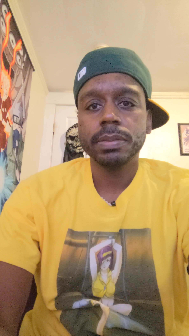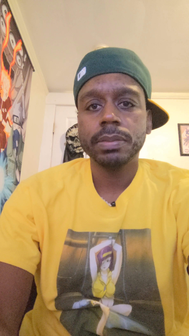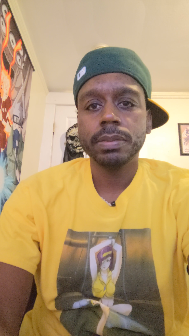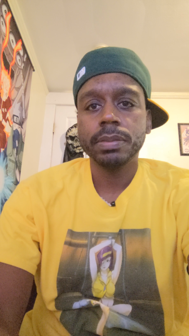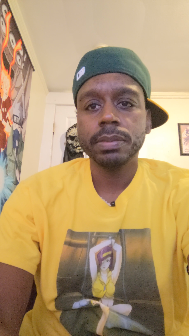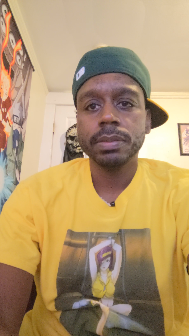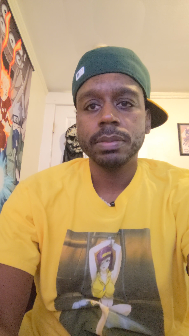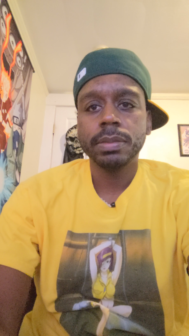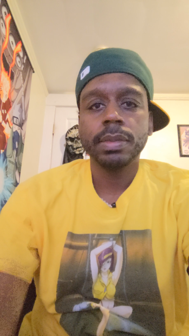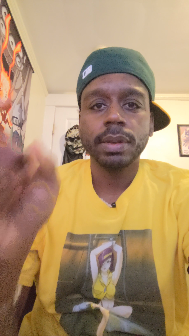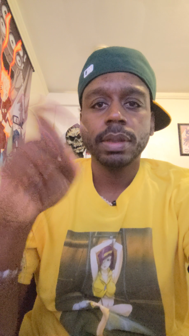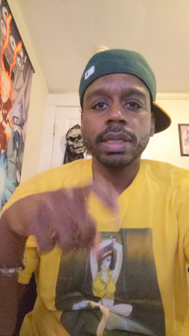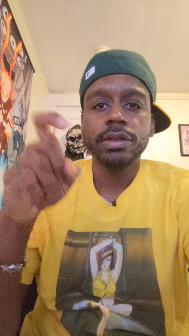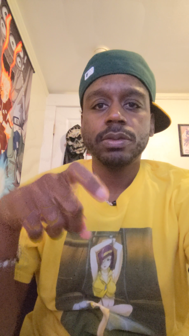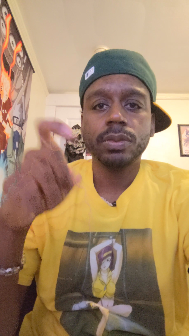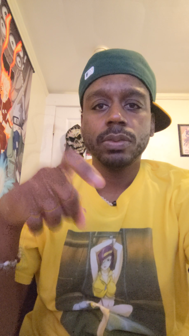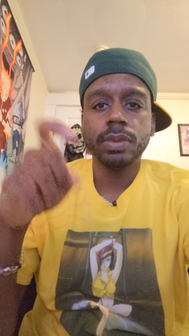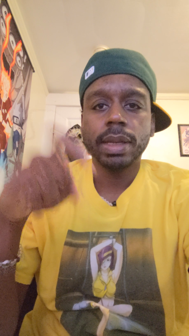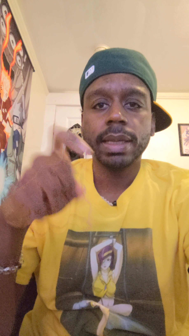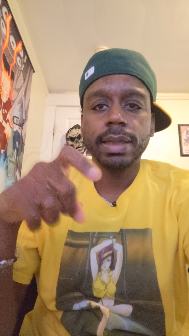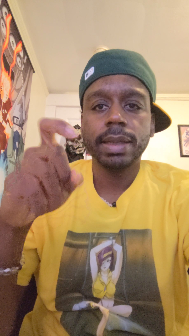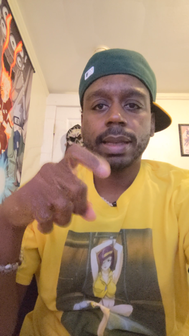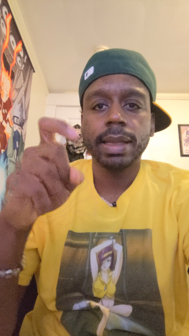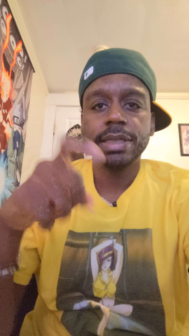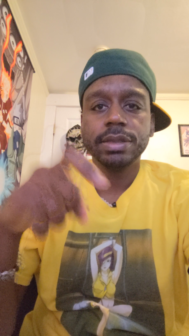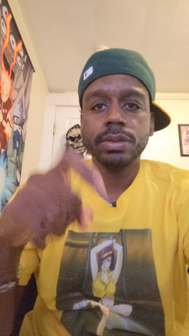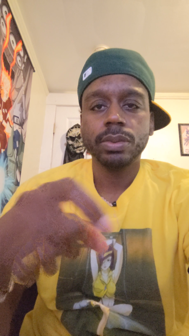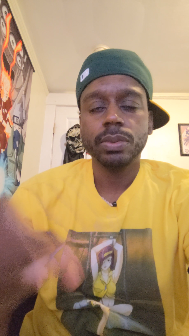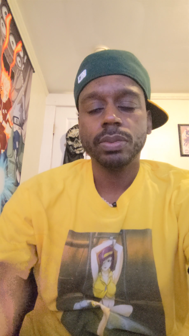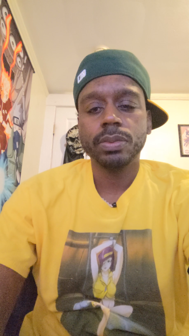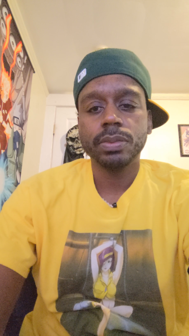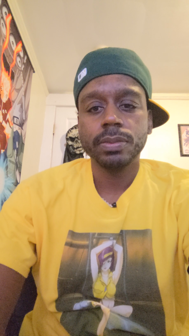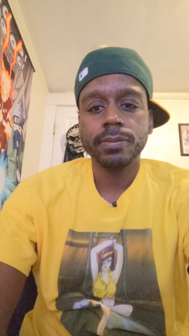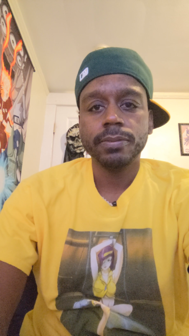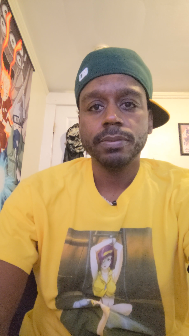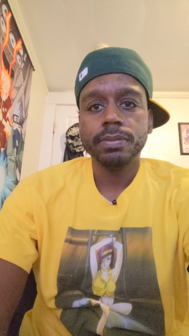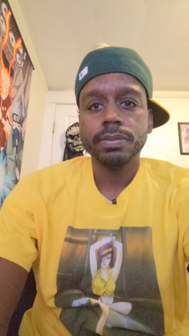need